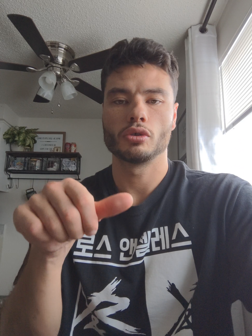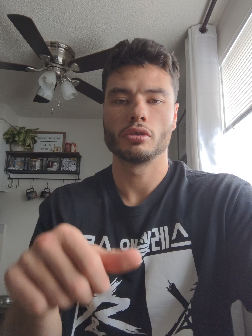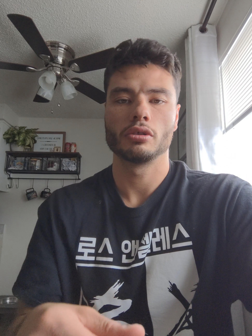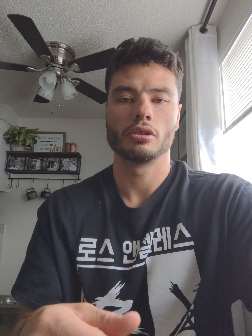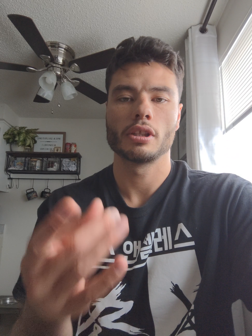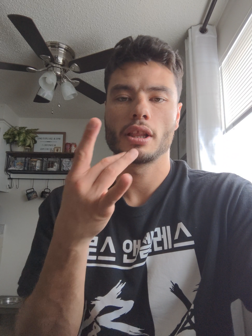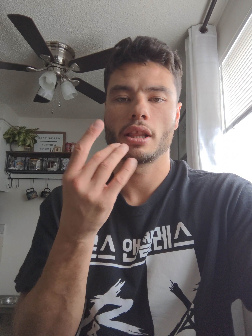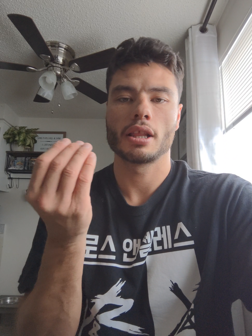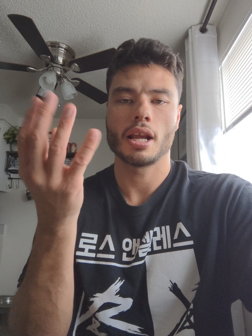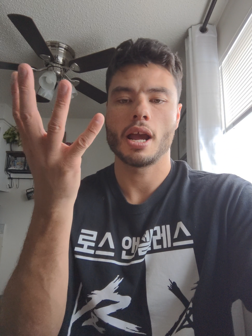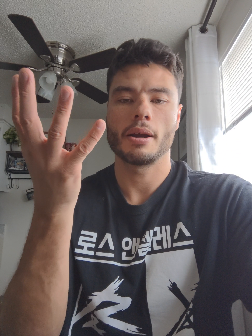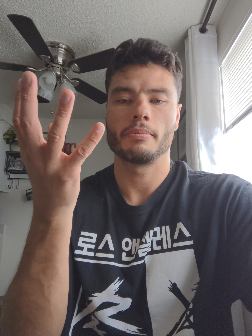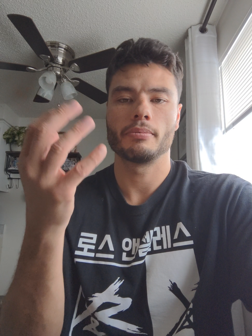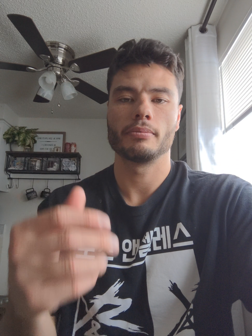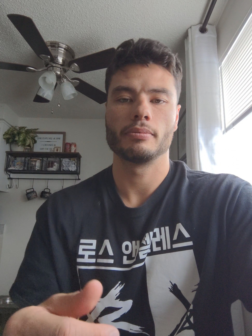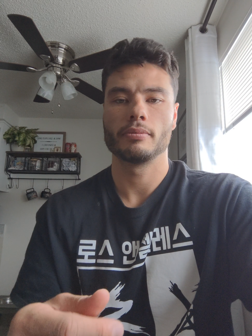lamp